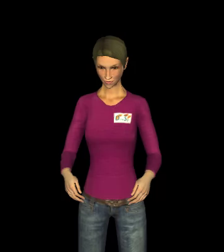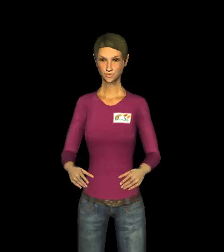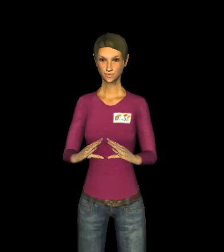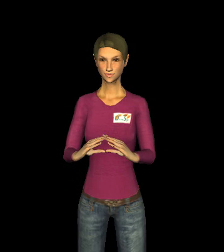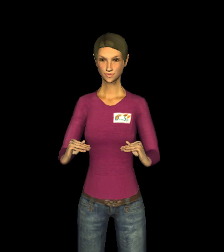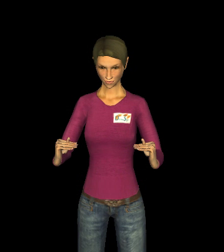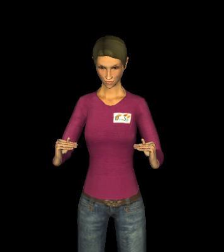هادئ